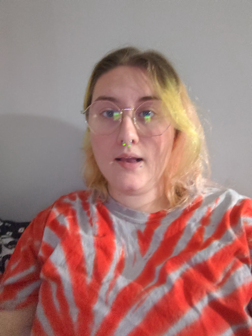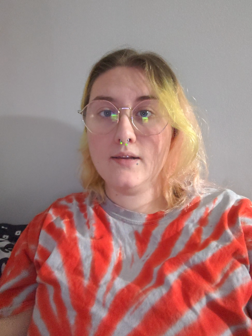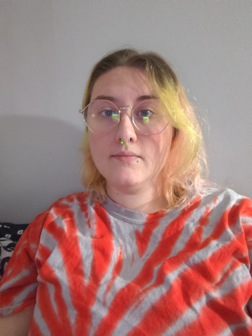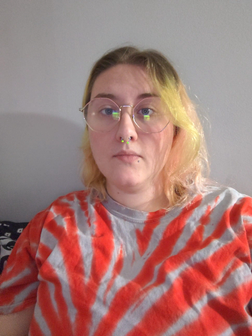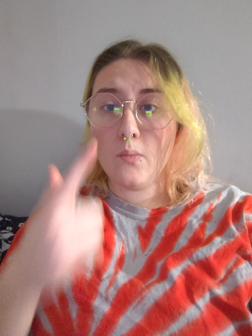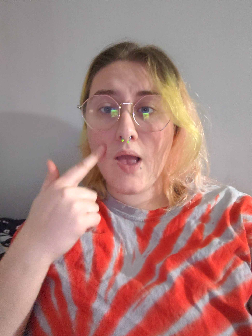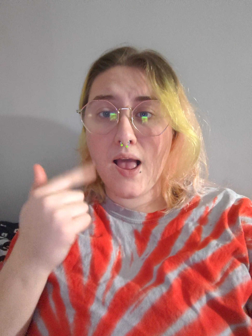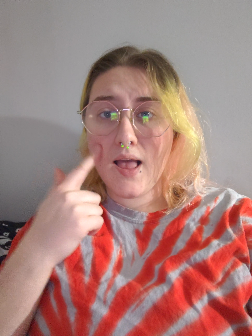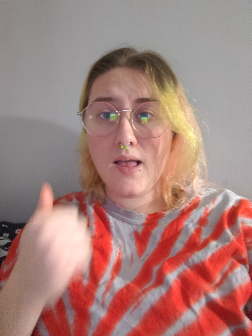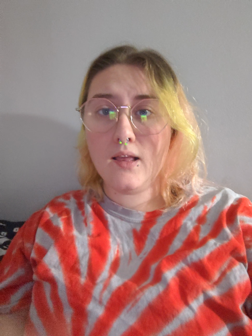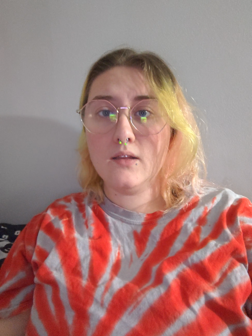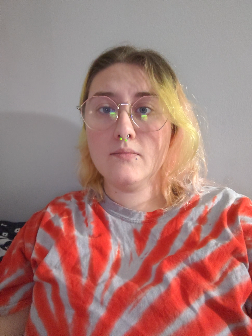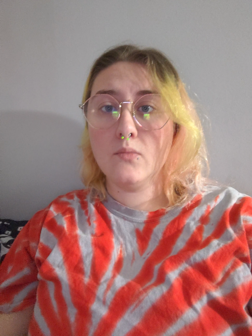cry